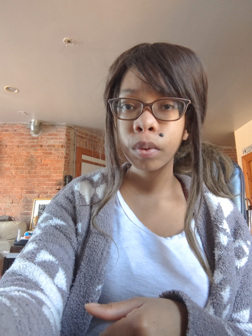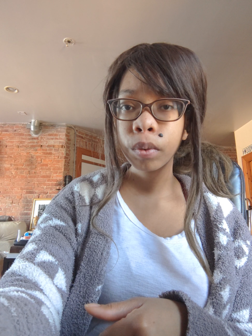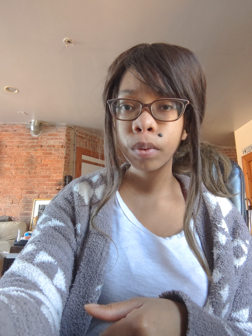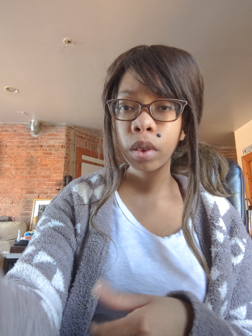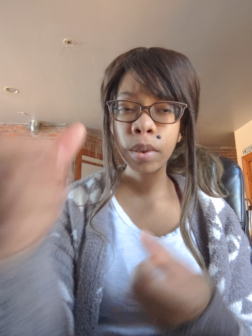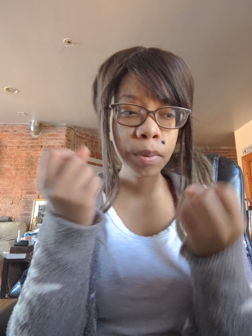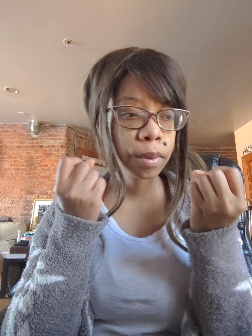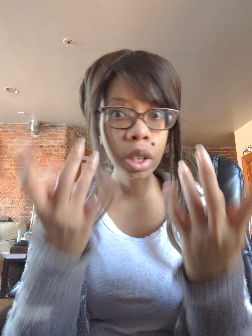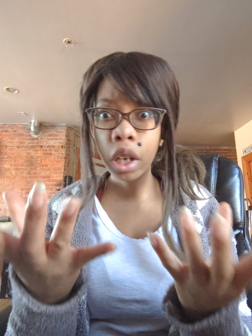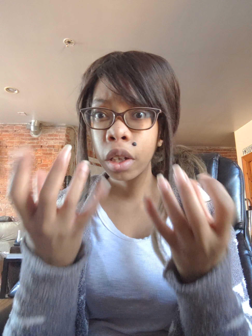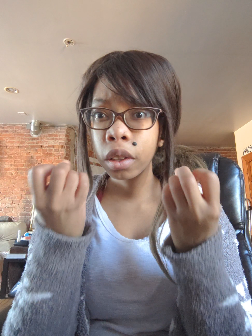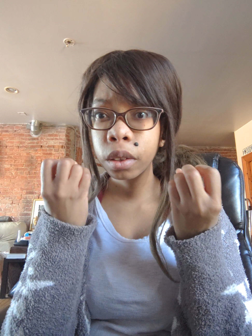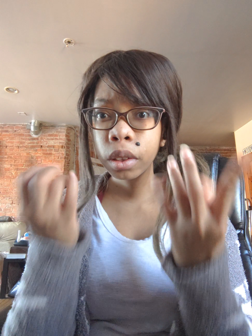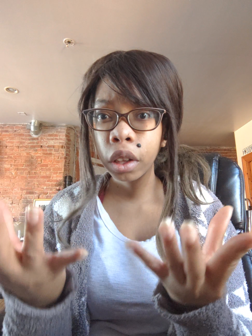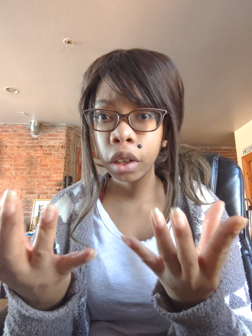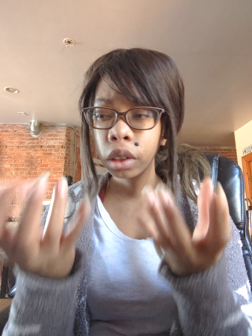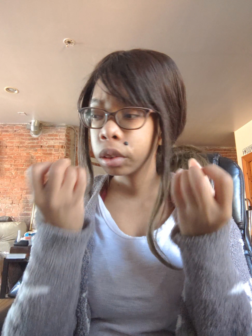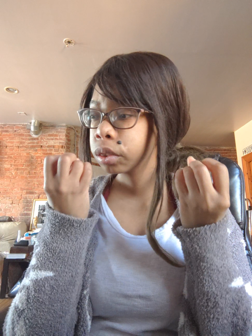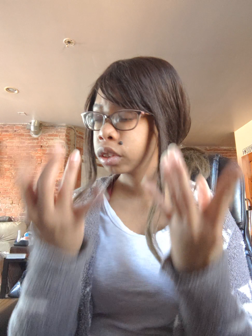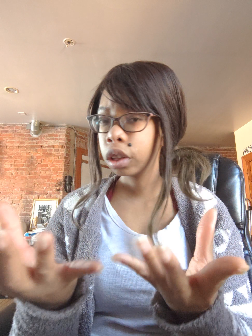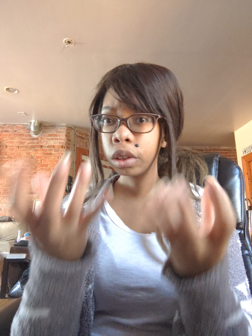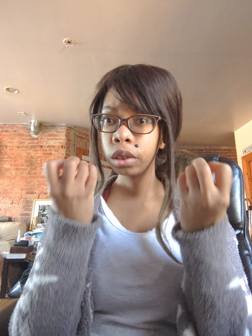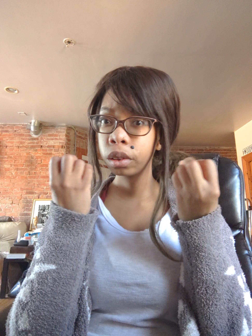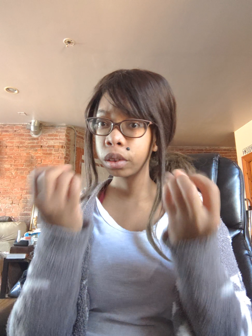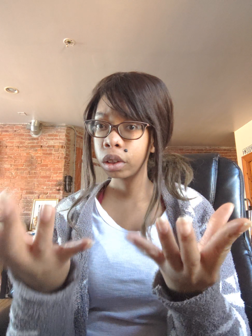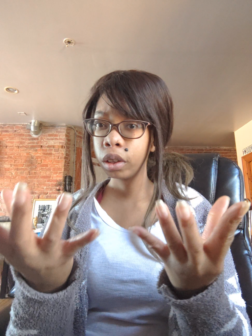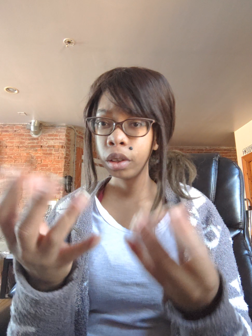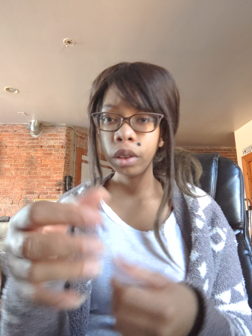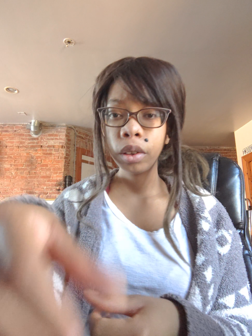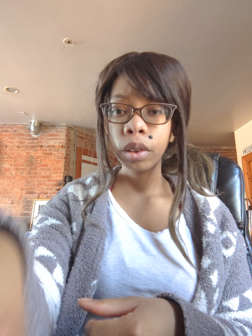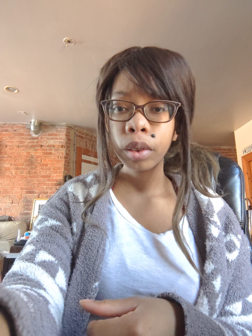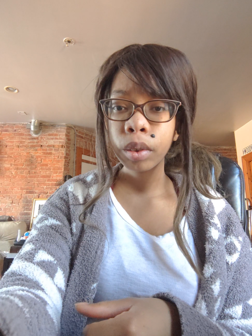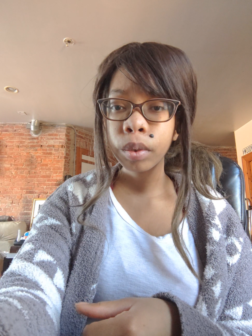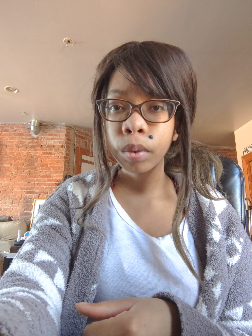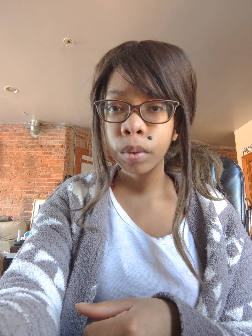many